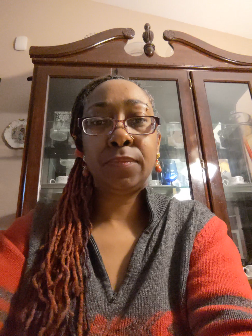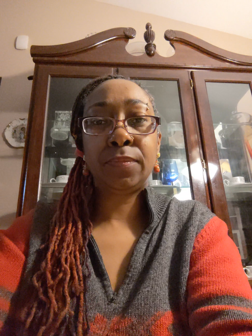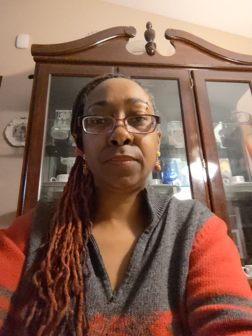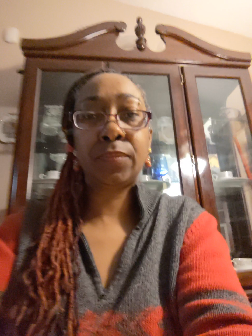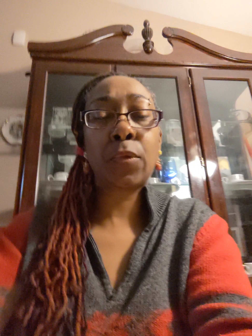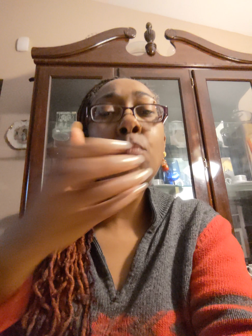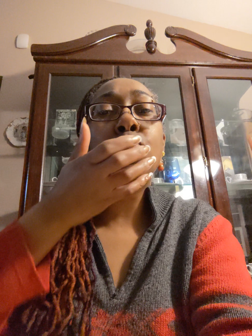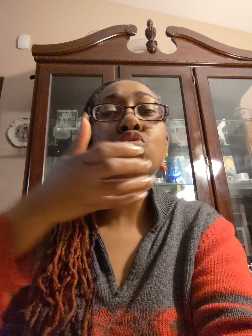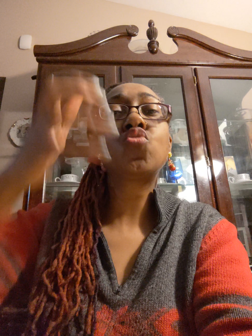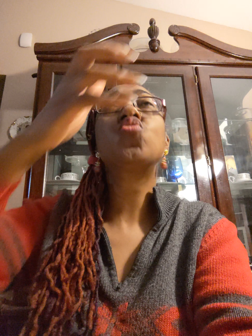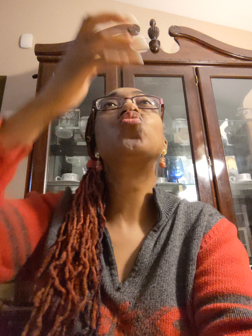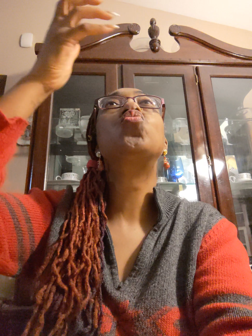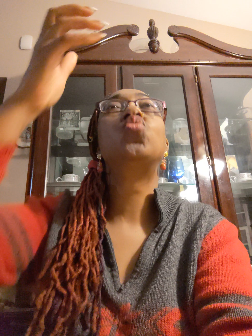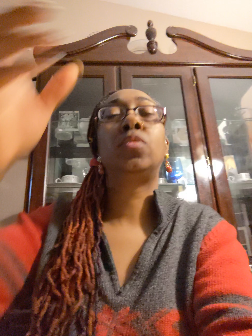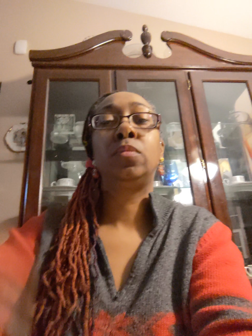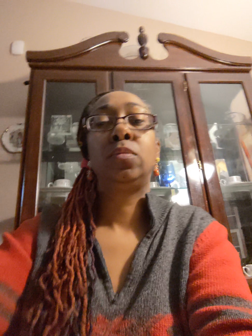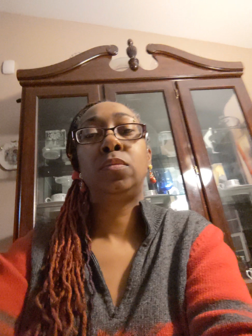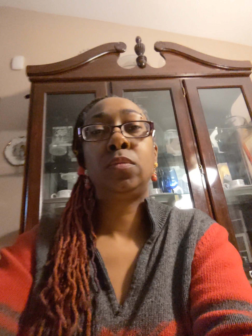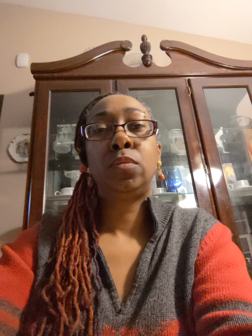balloon